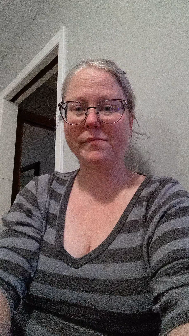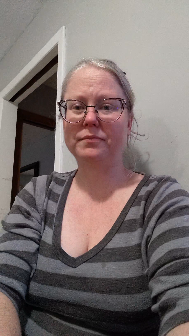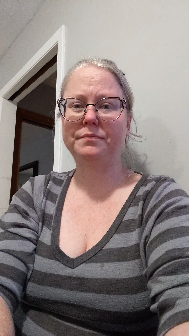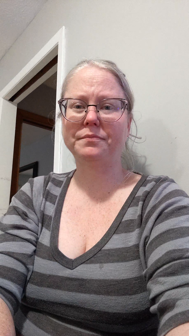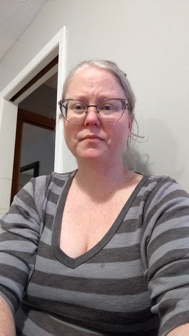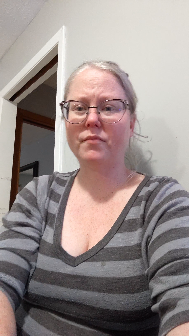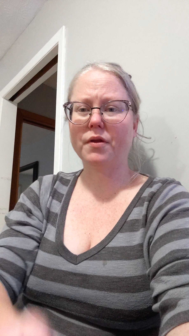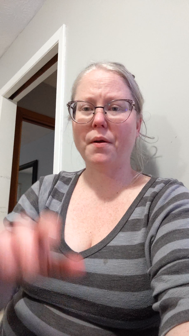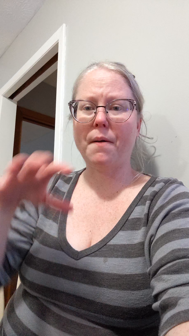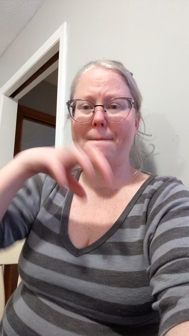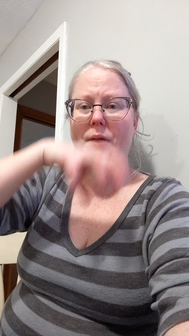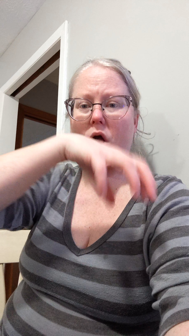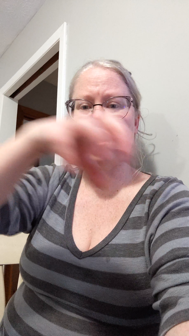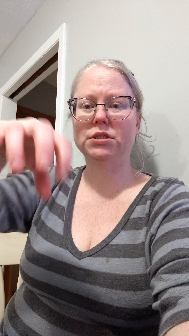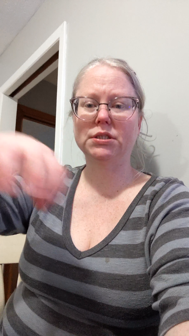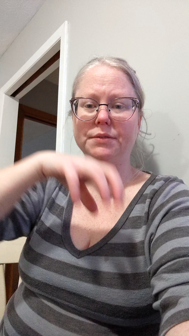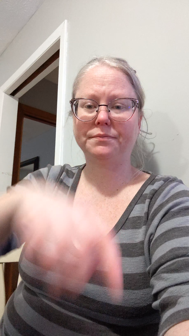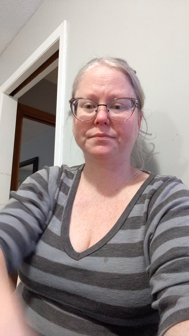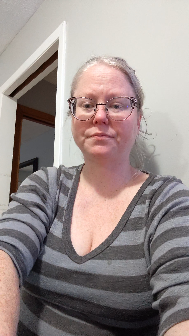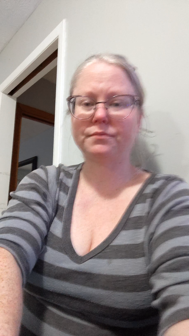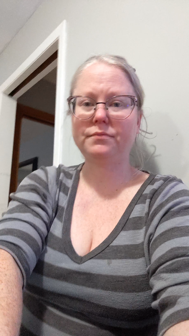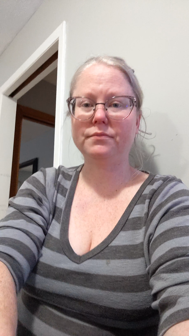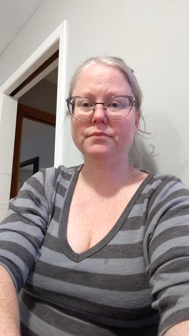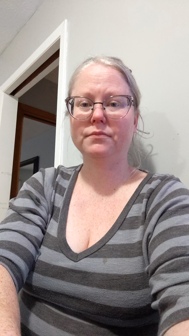block